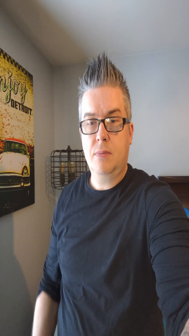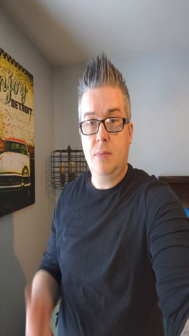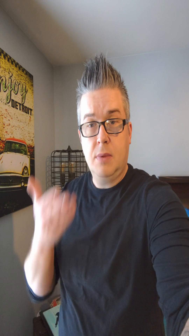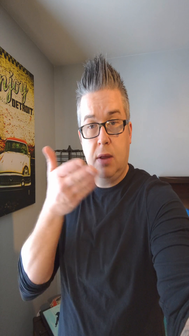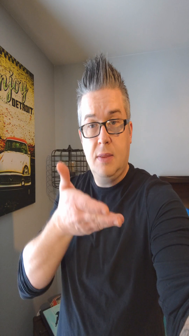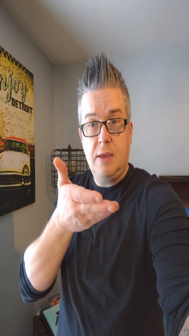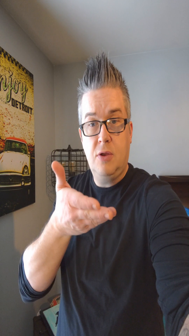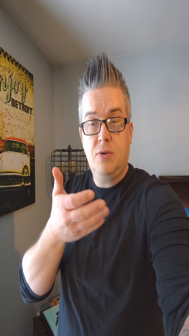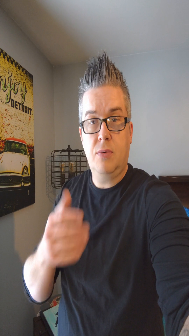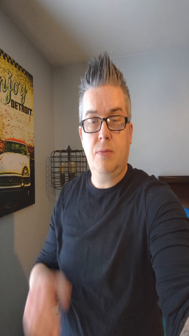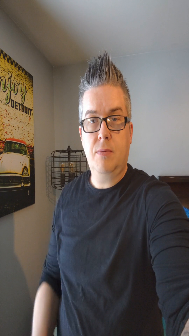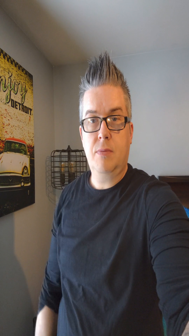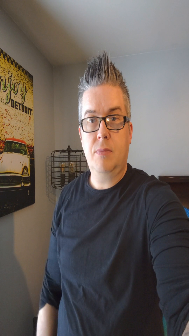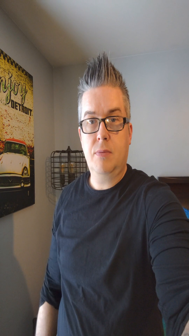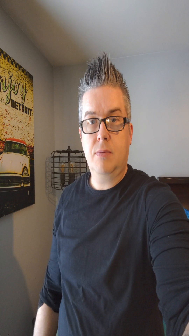there